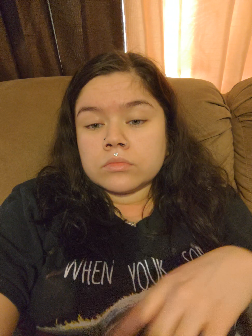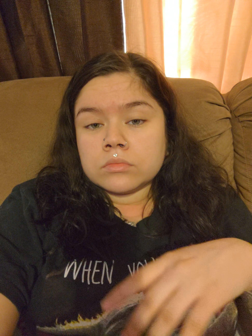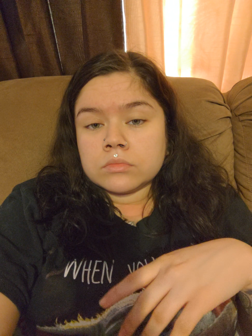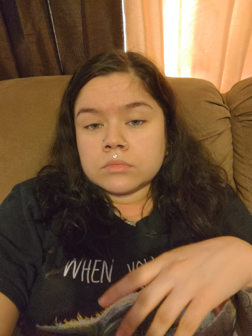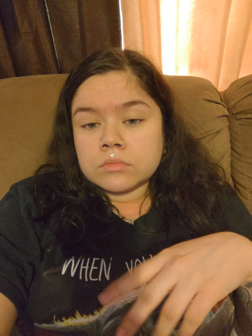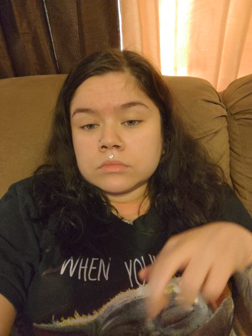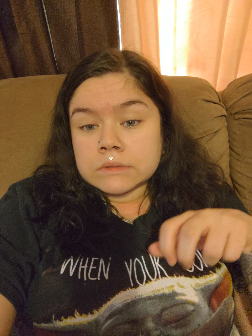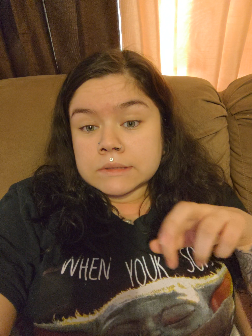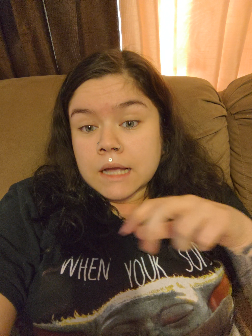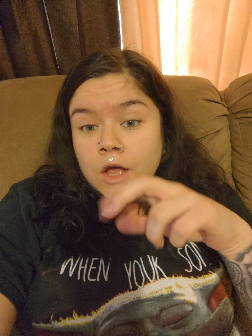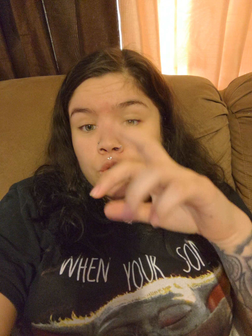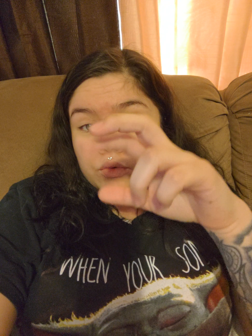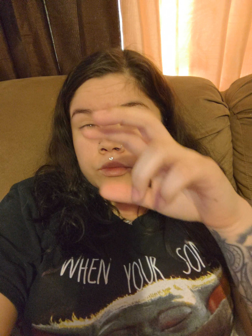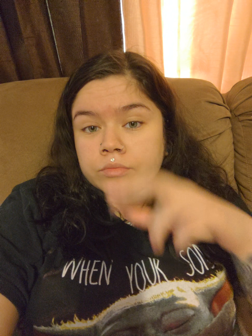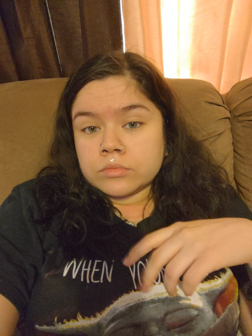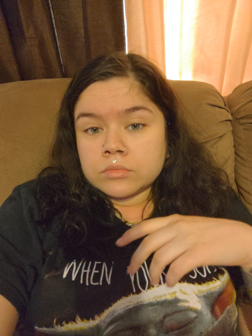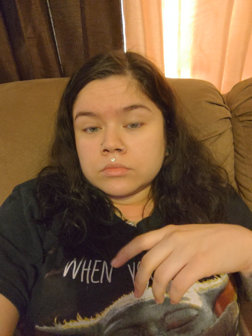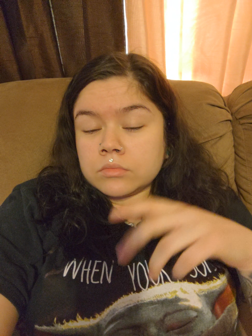stairs